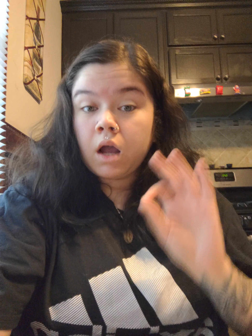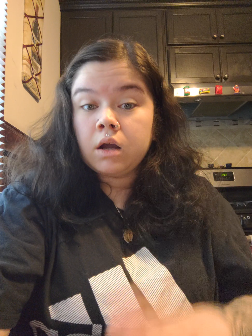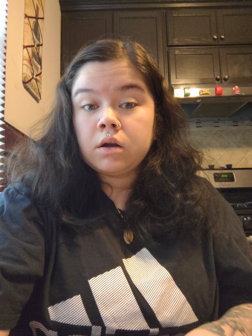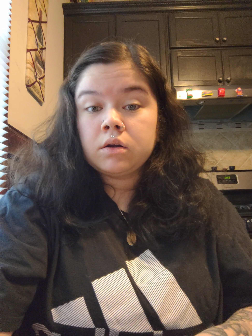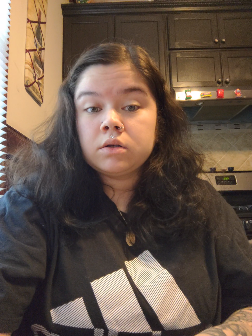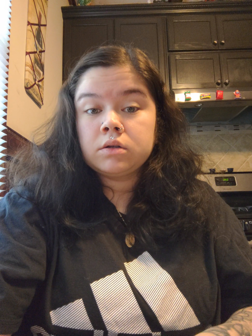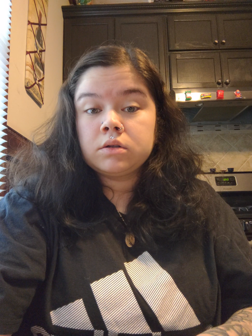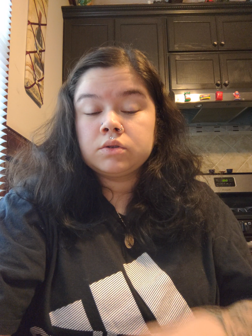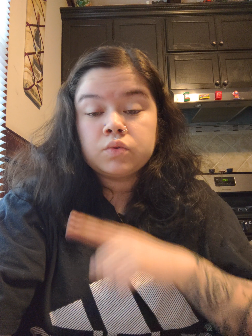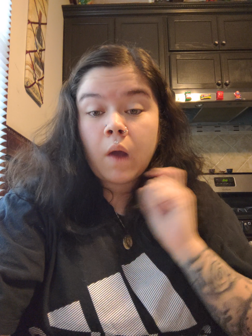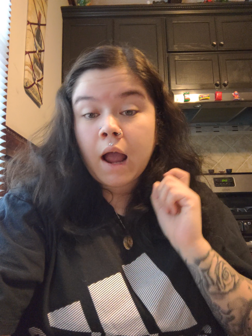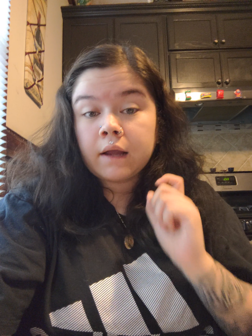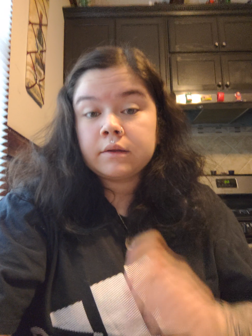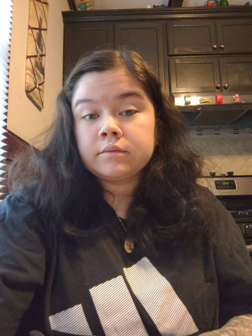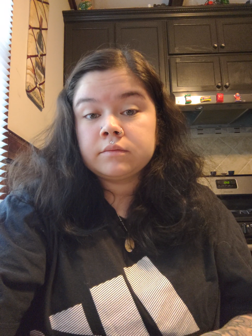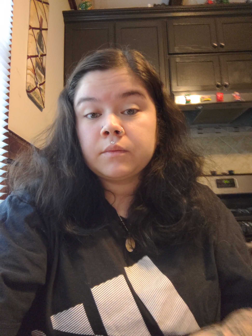dry